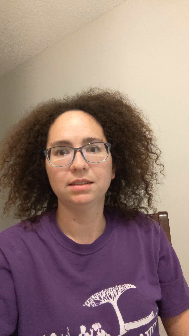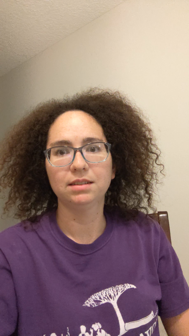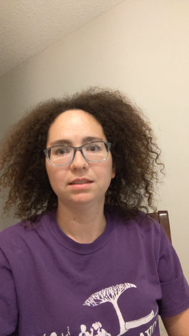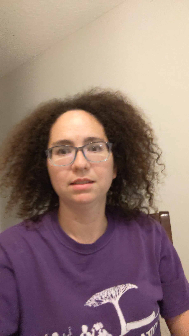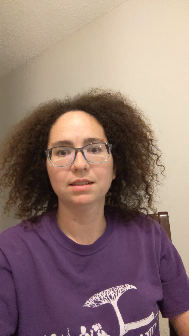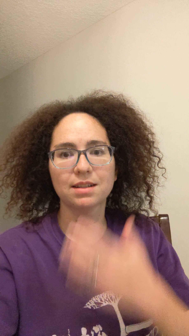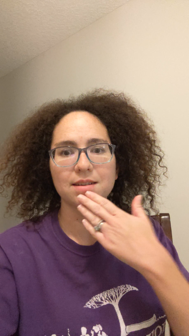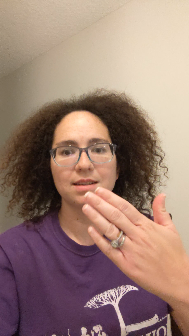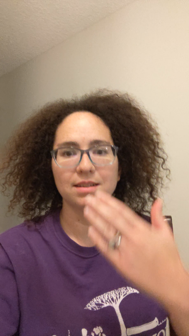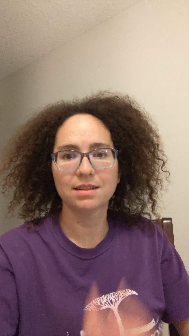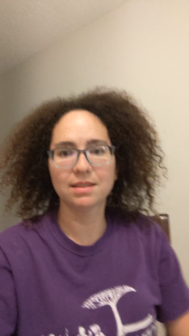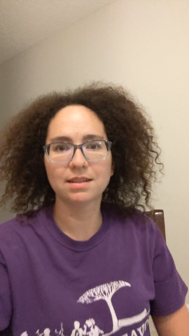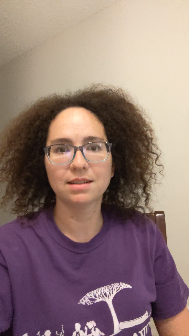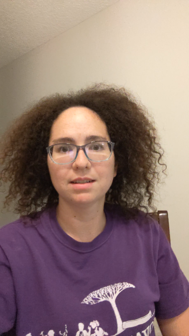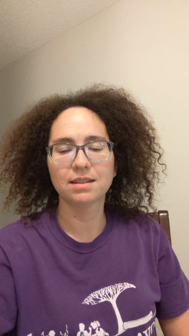good